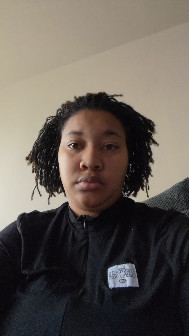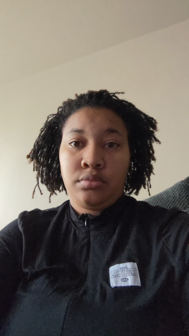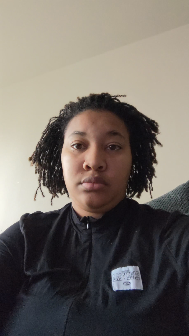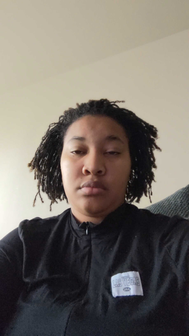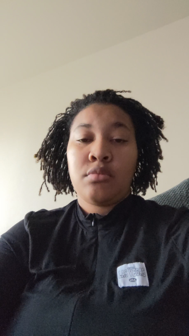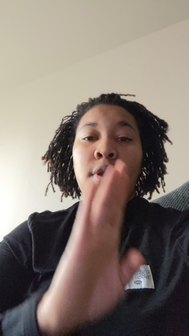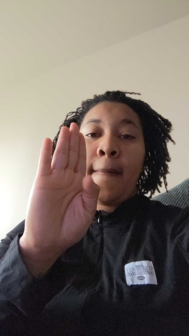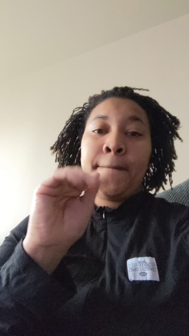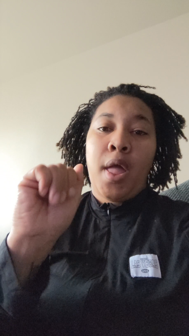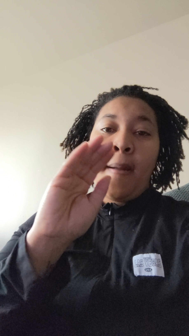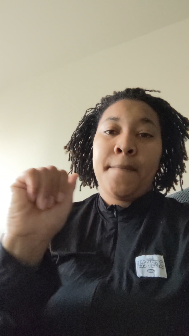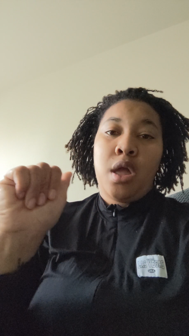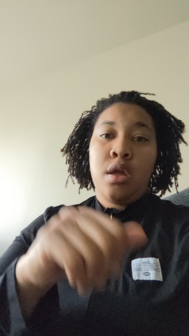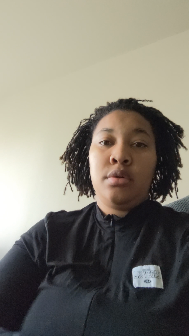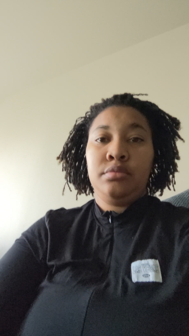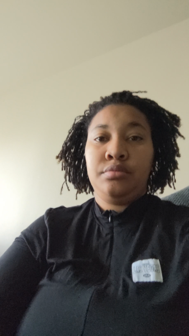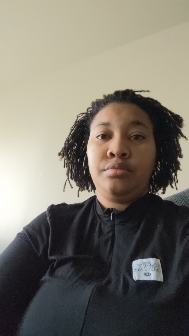baa baa